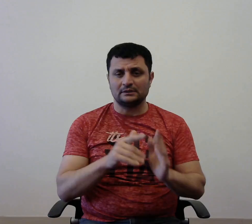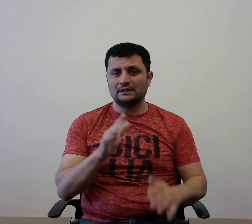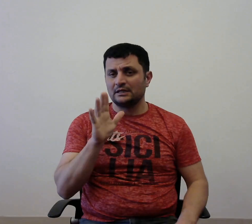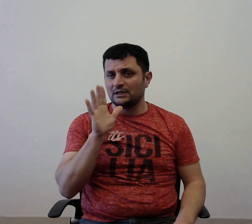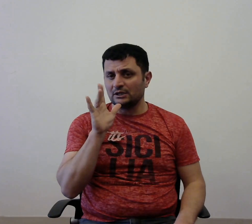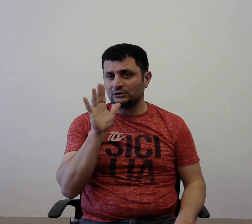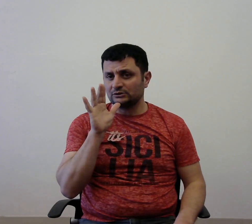yaş